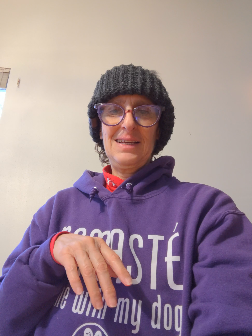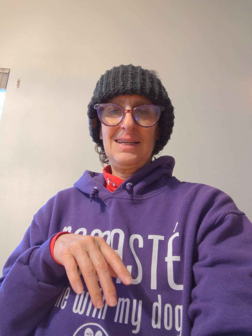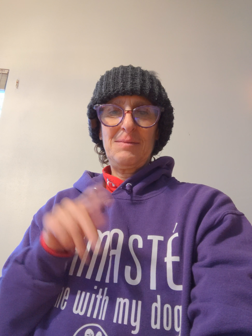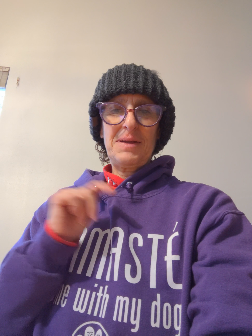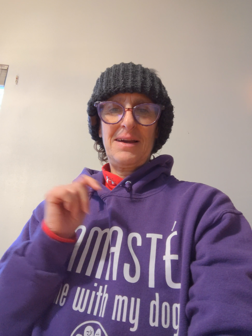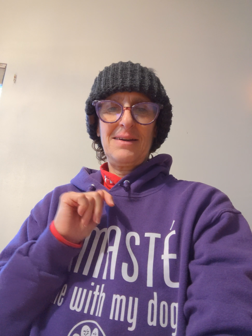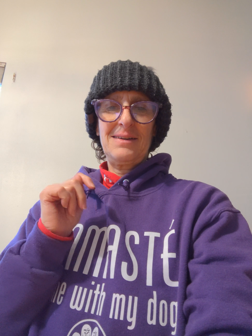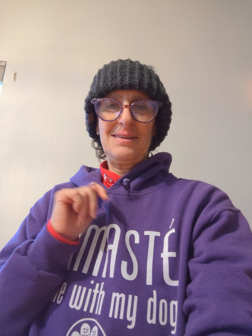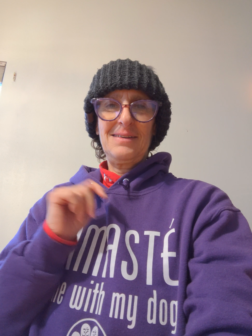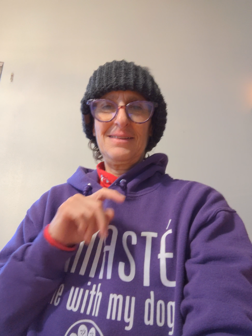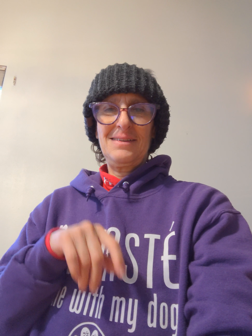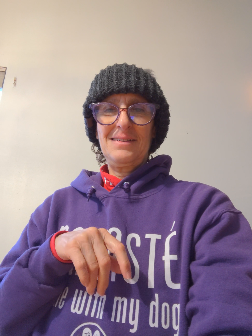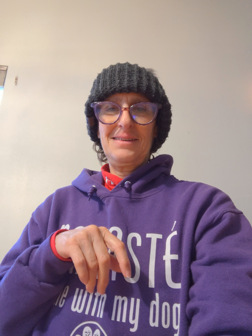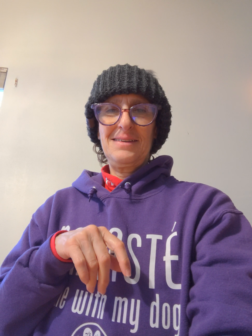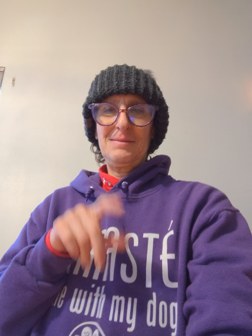potty